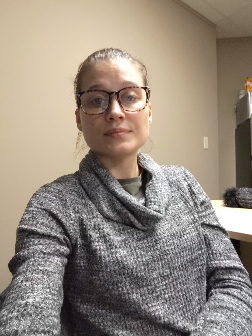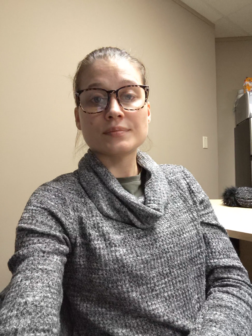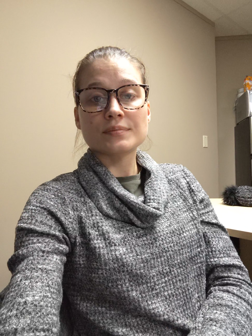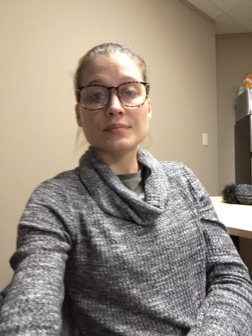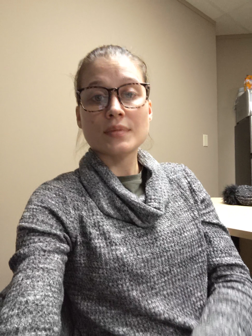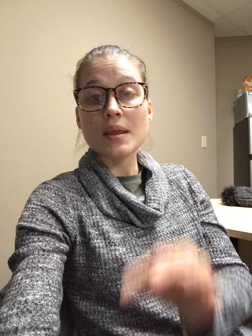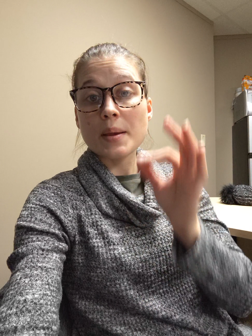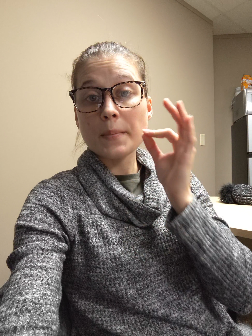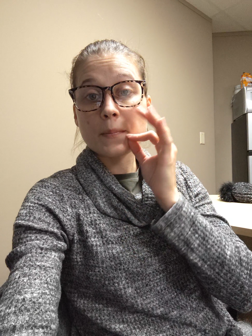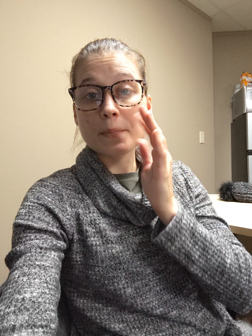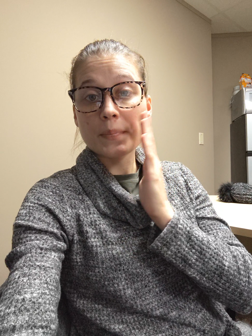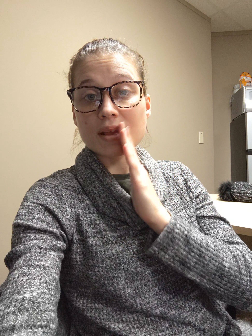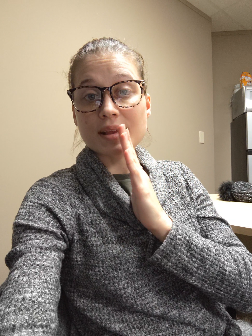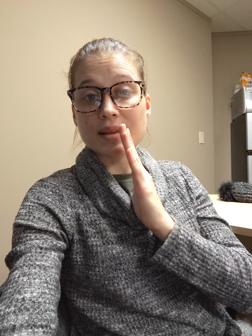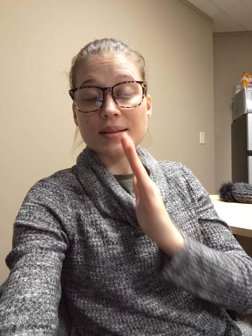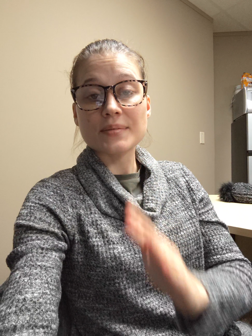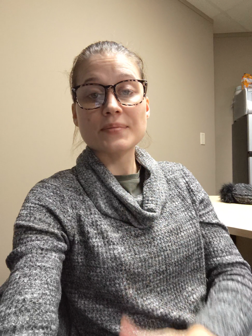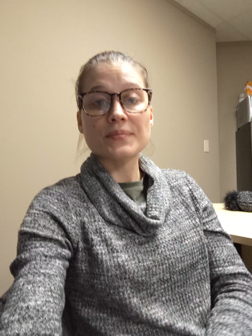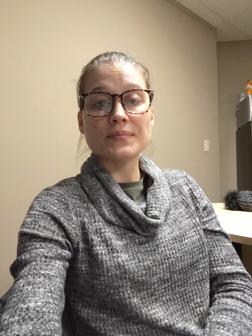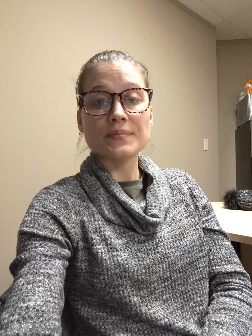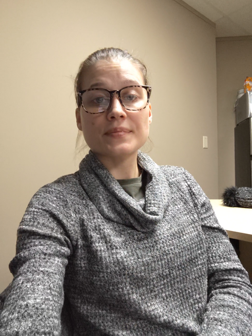bee